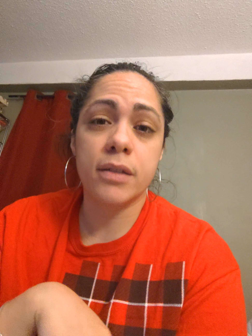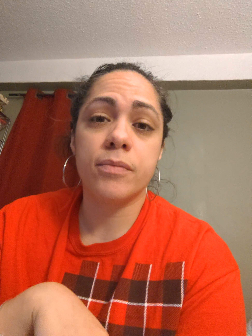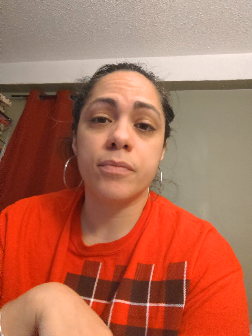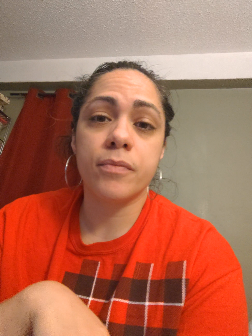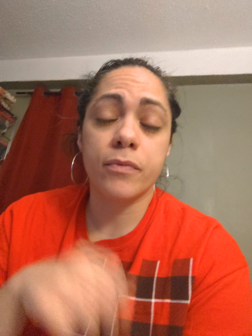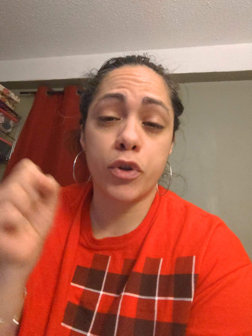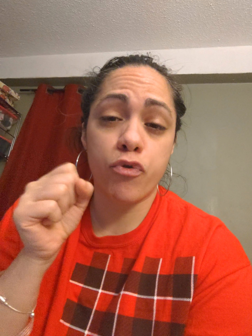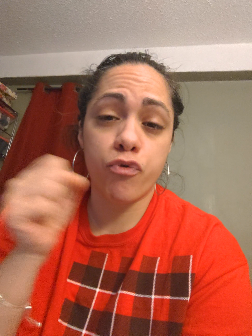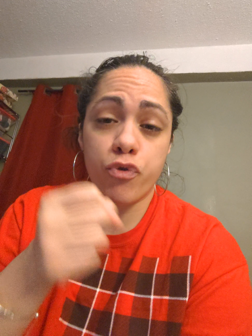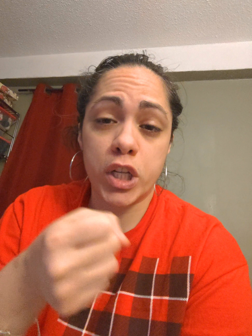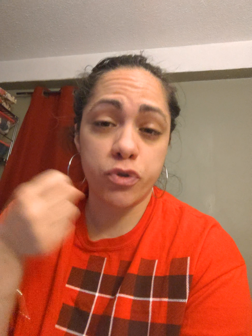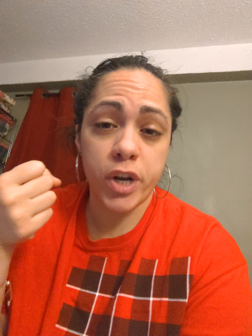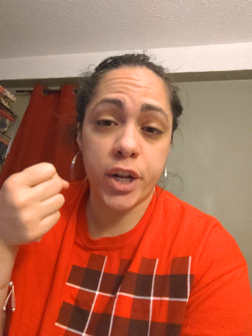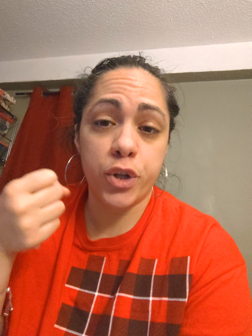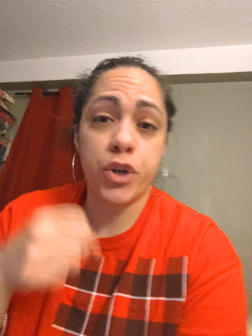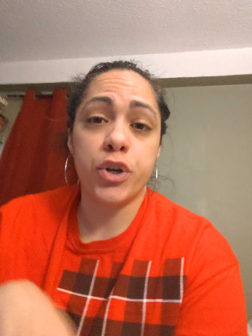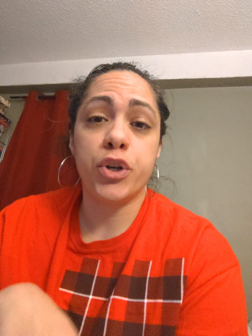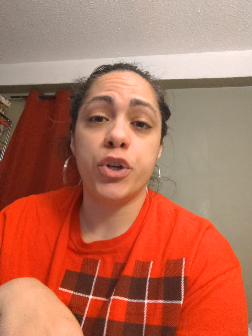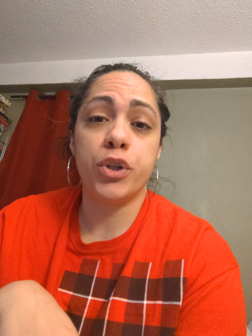refrigerator